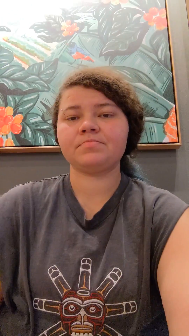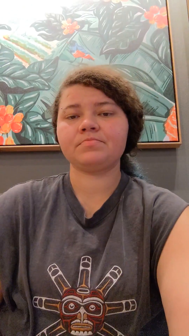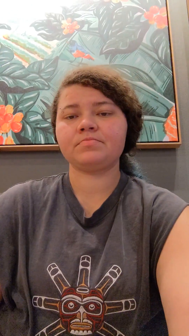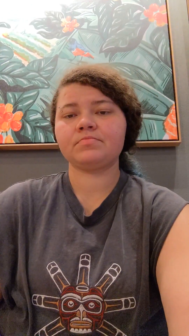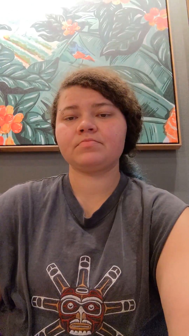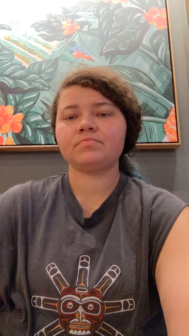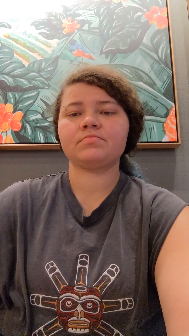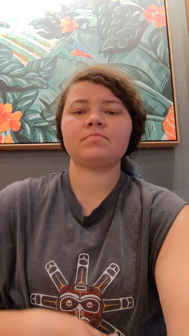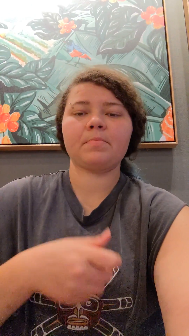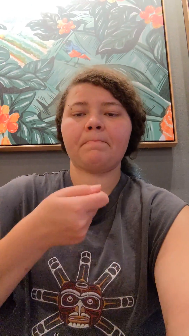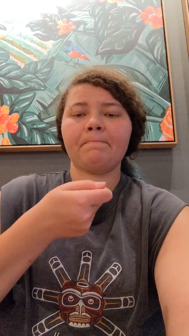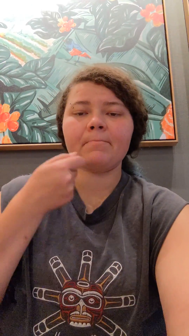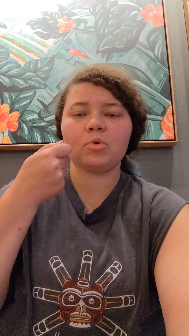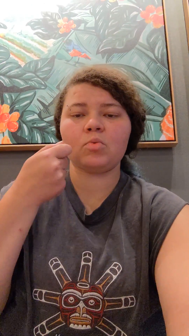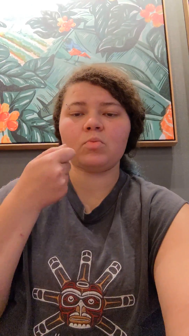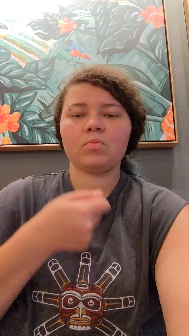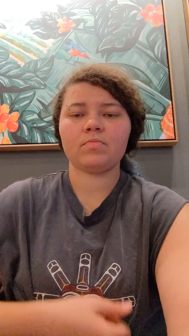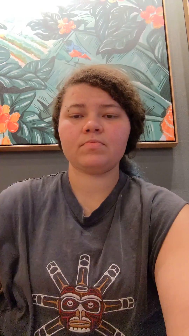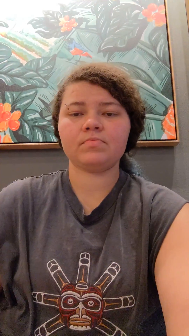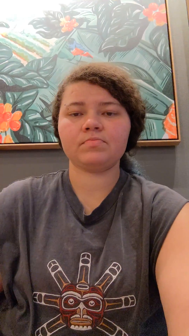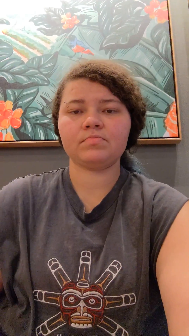pull